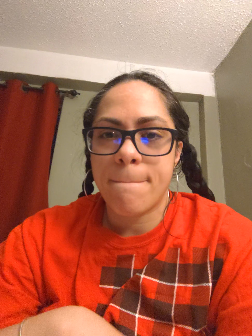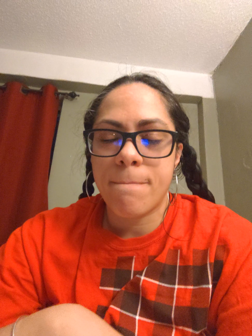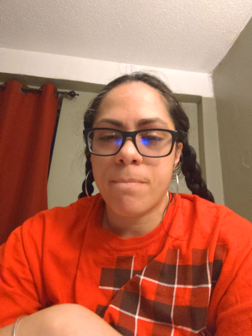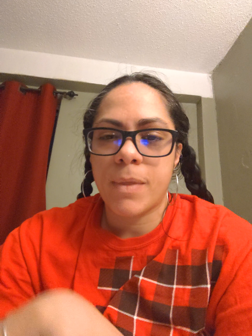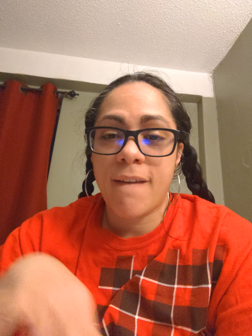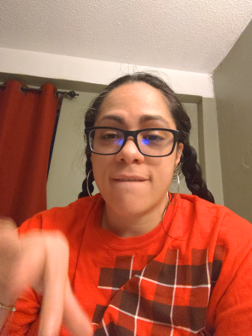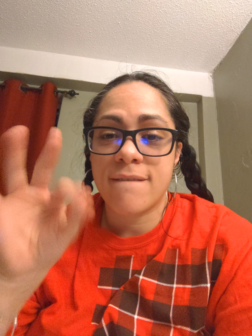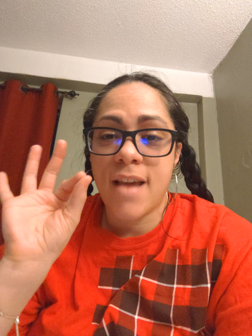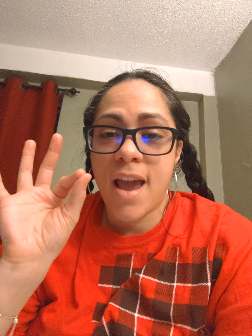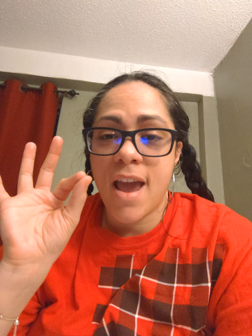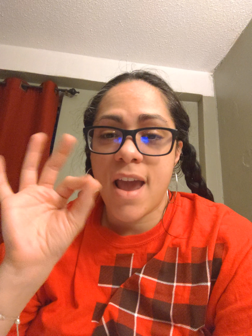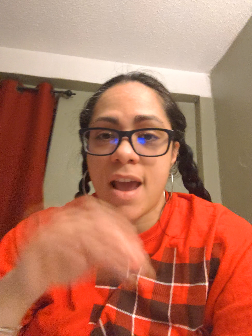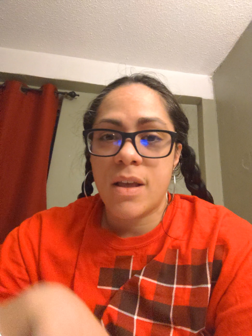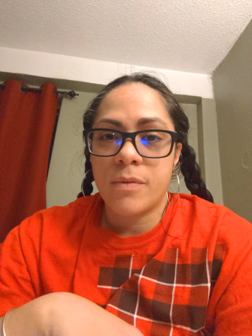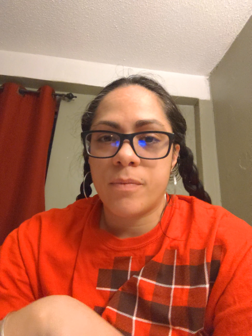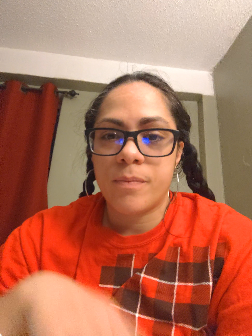find